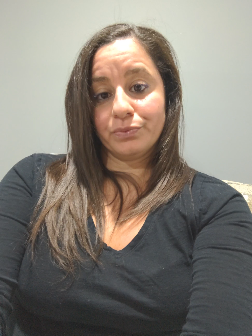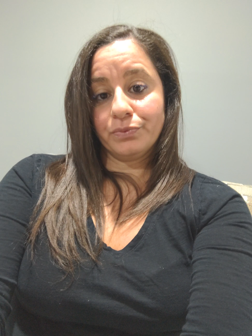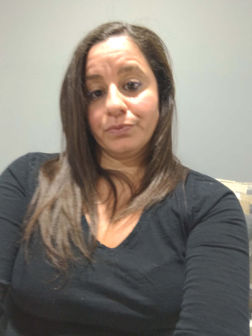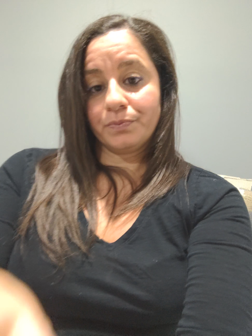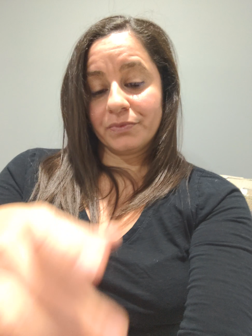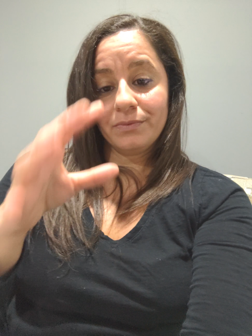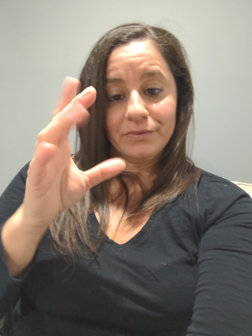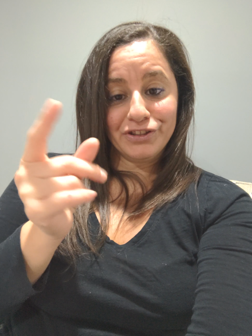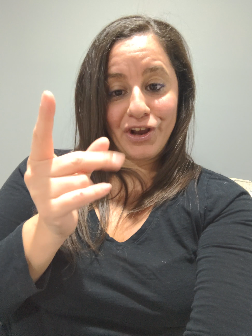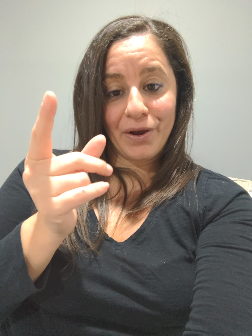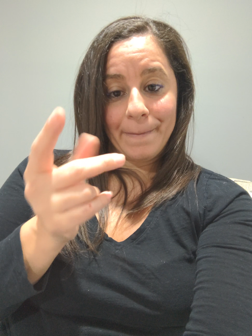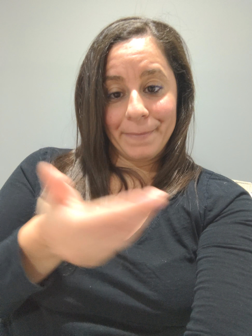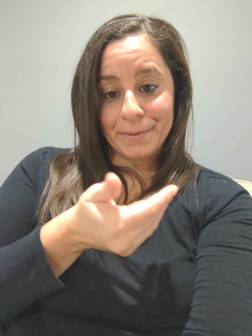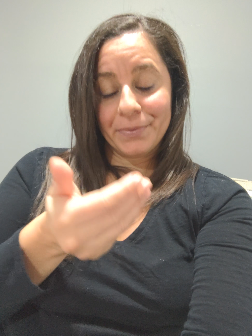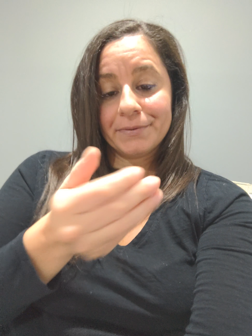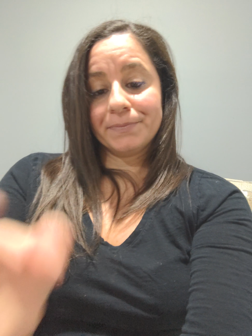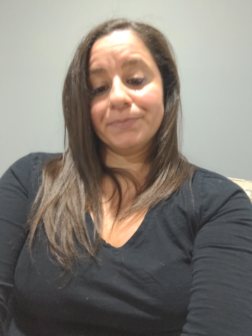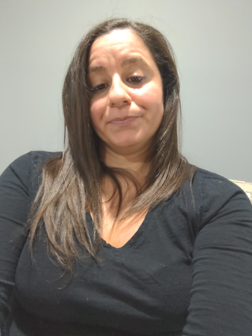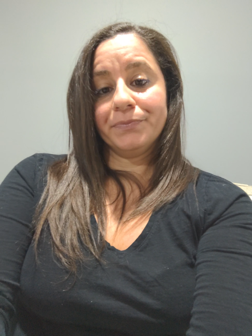puppy